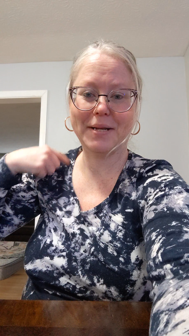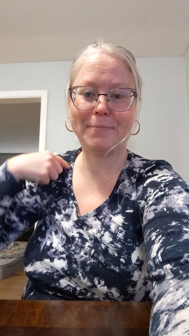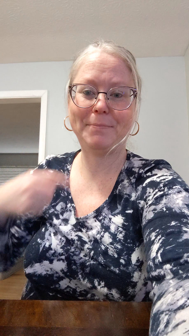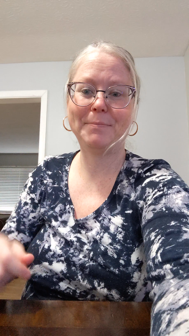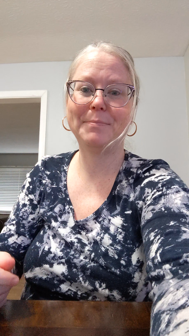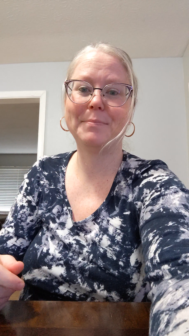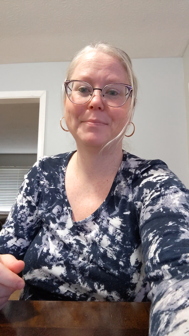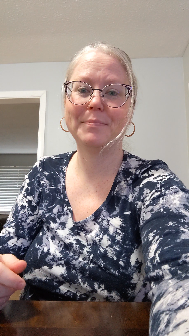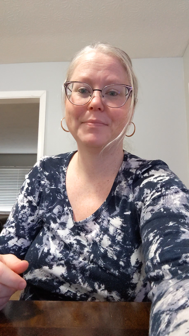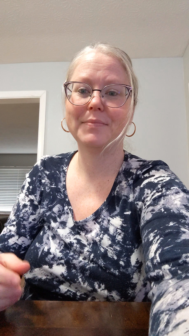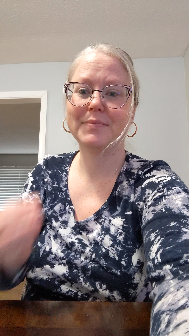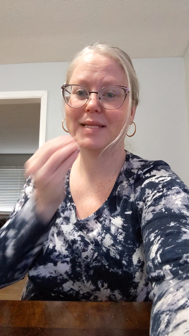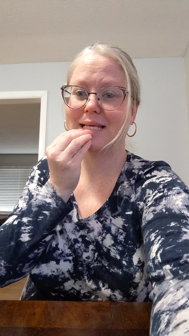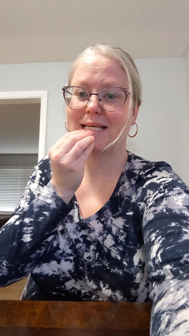eat